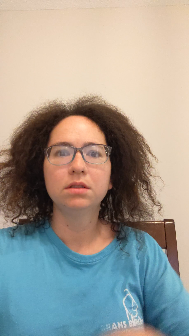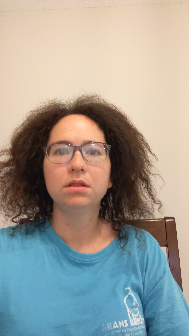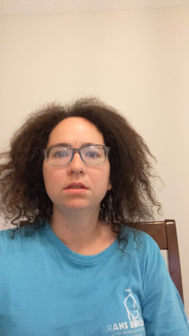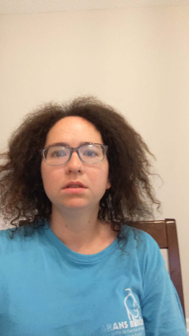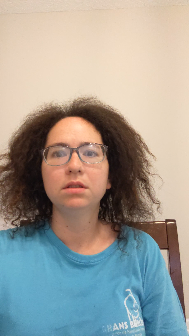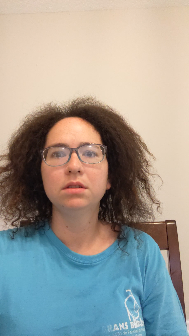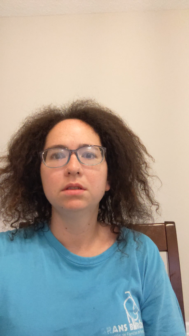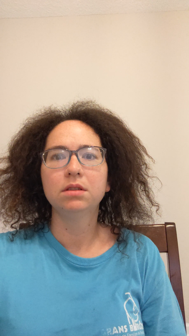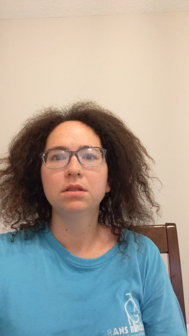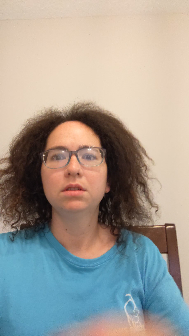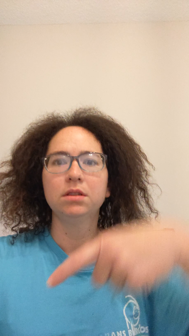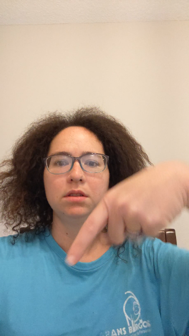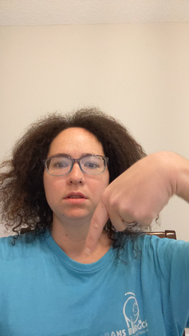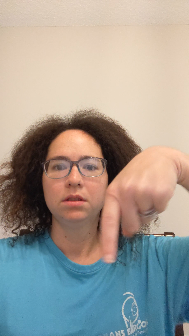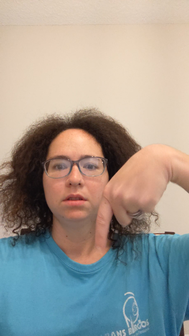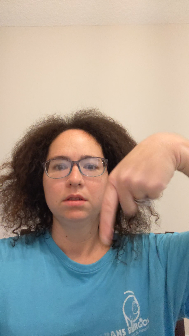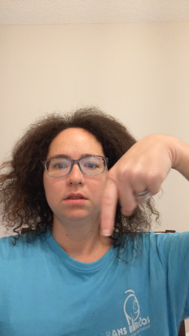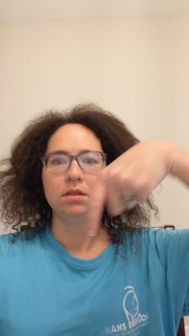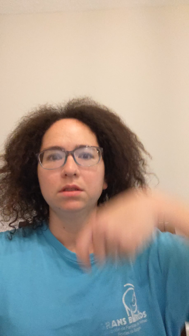flip-flop